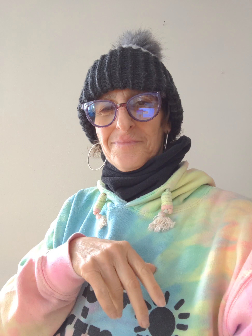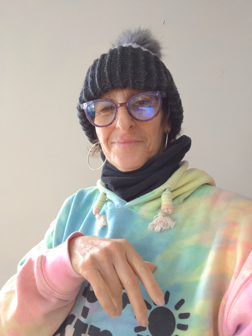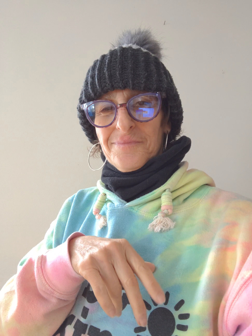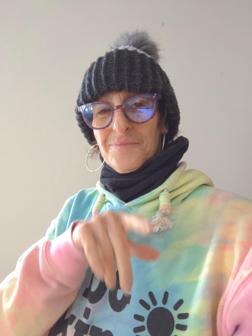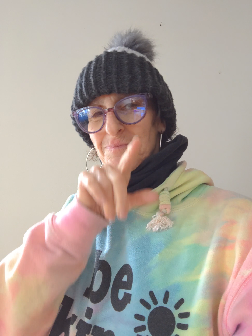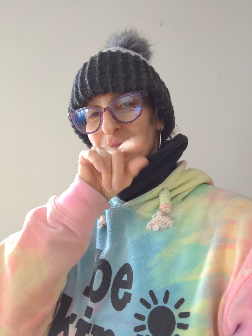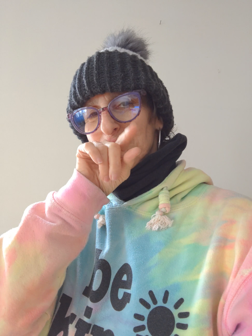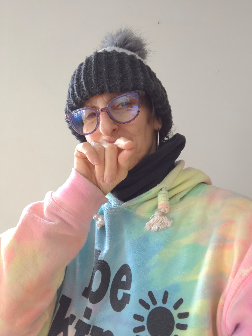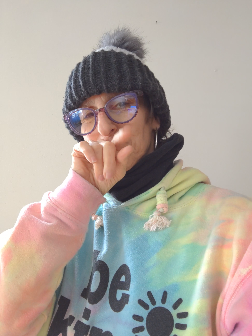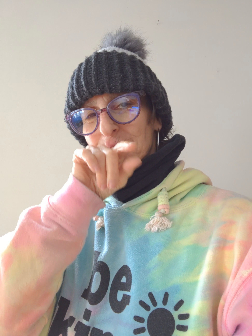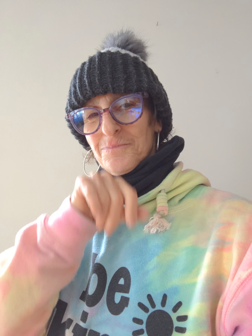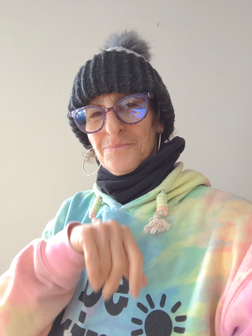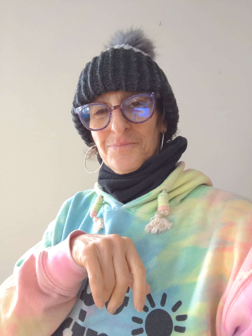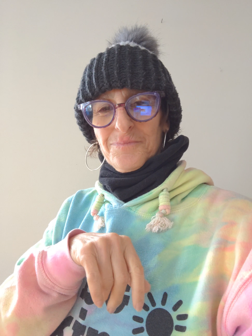bird